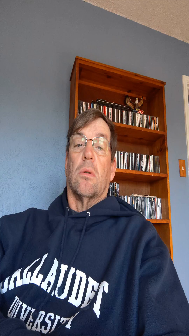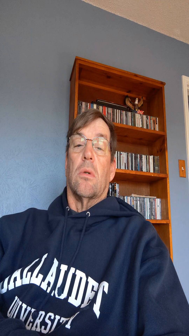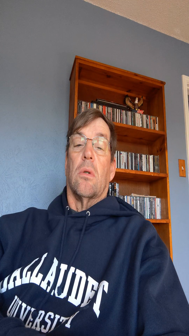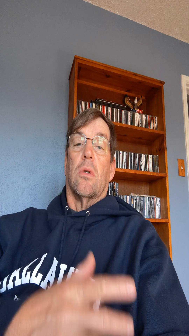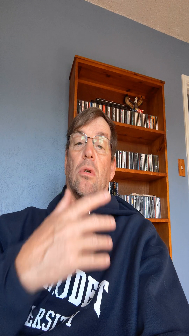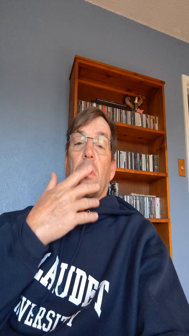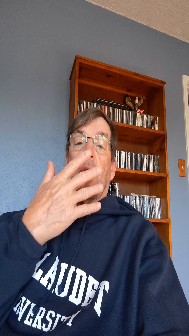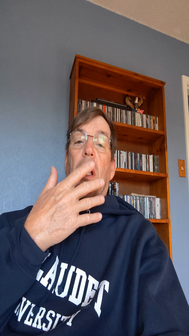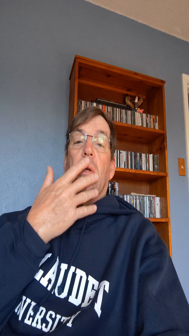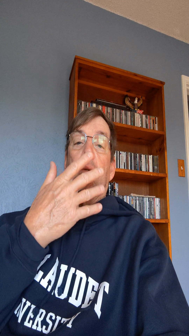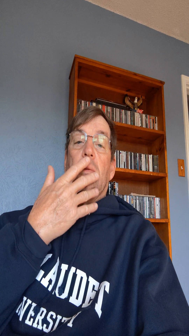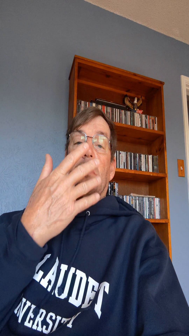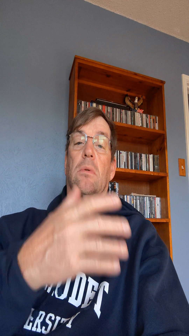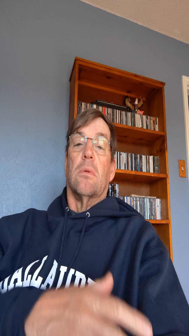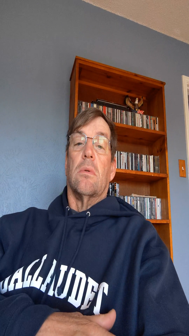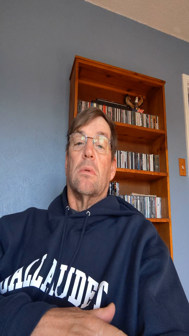grass